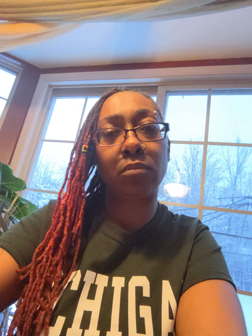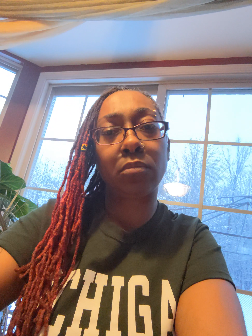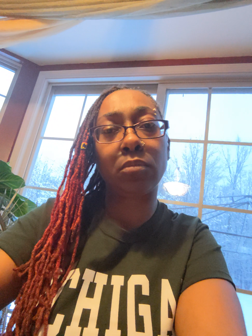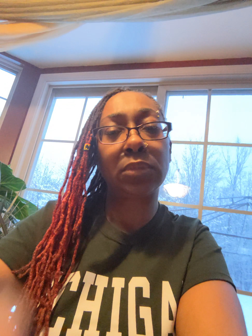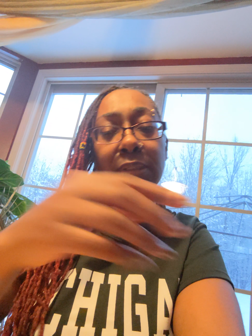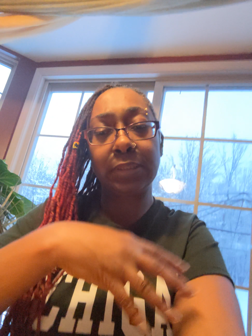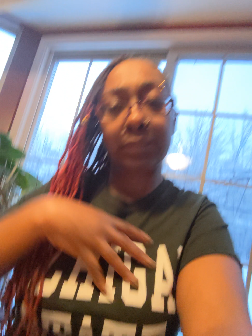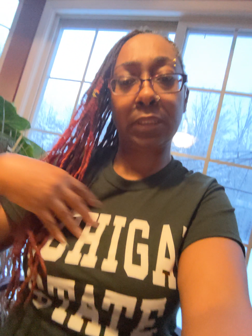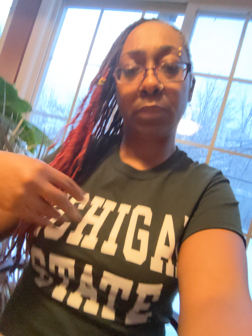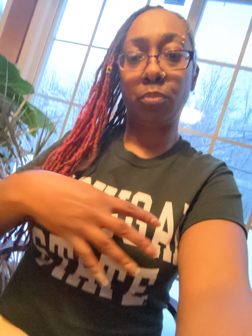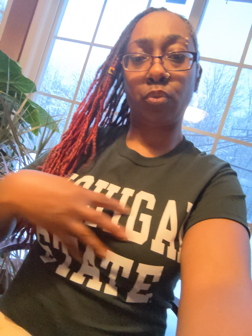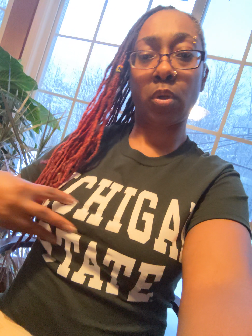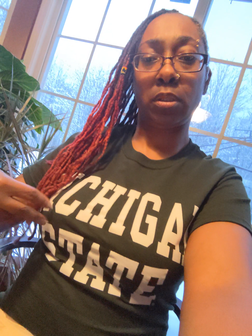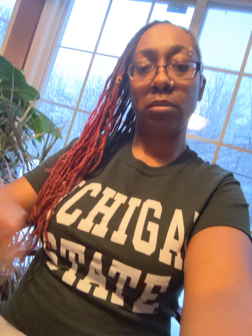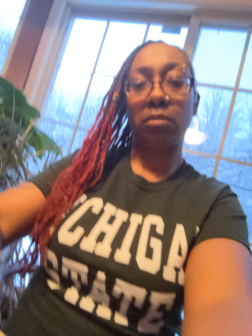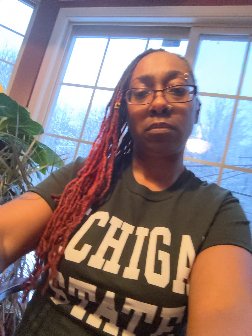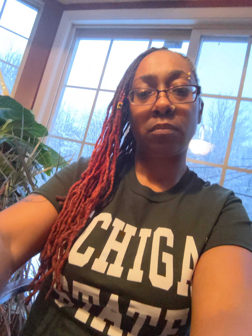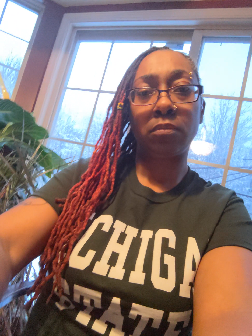zebra